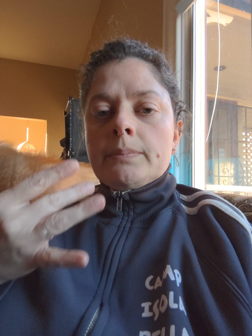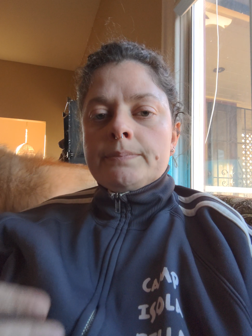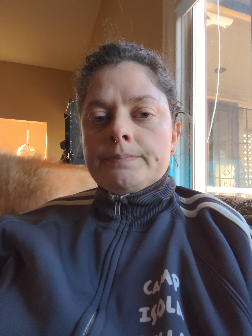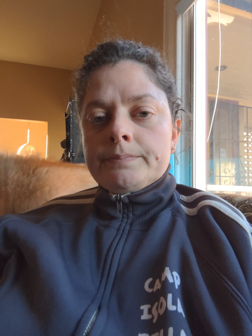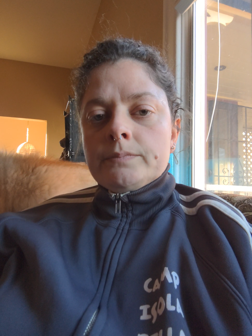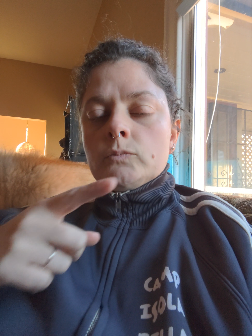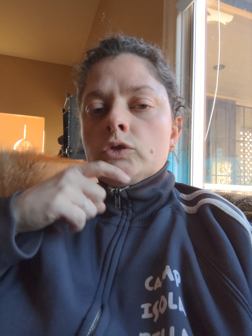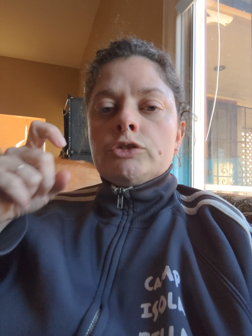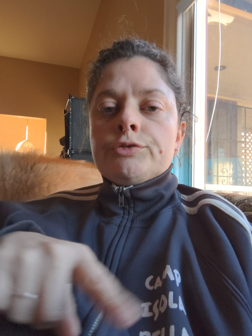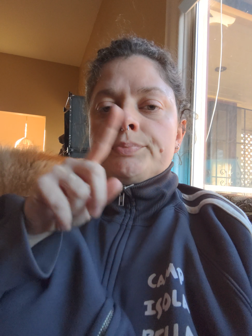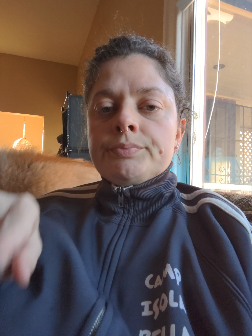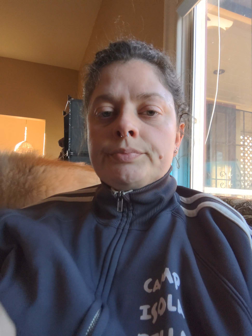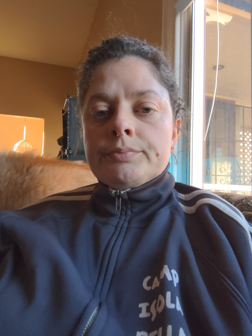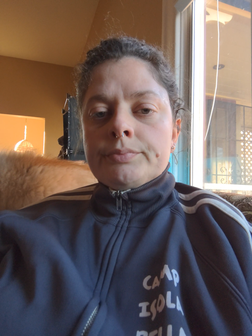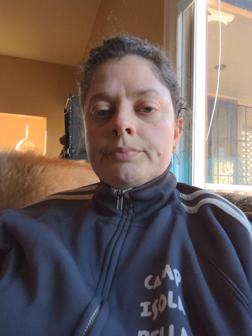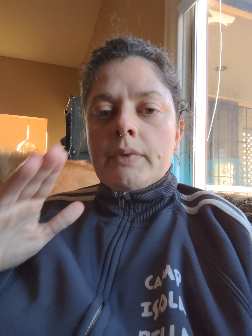dryer